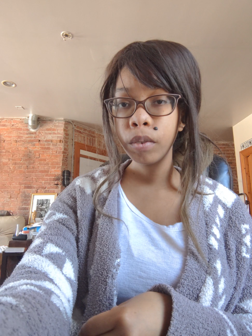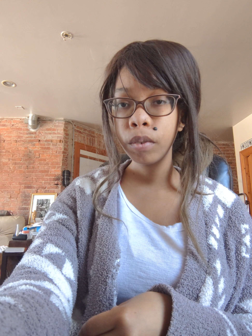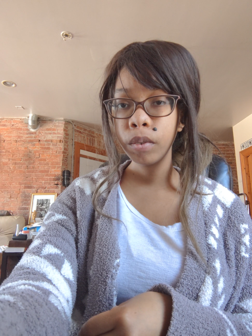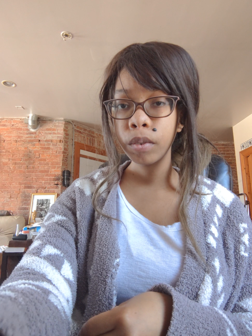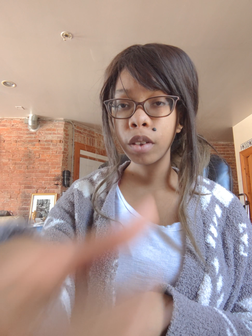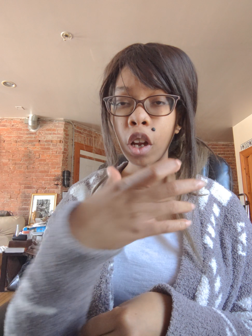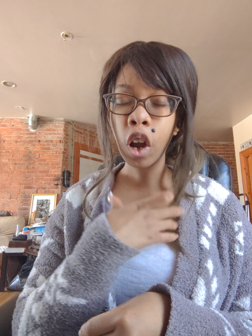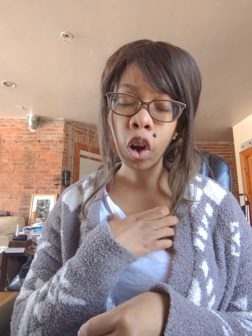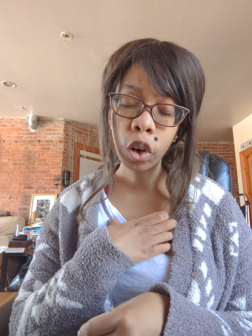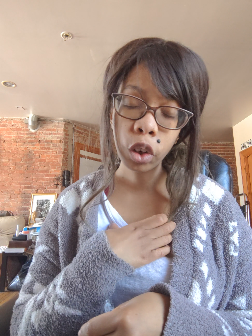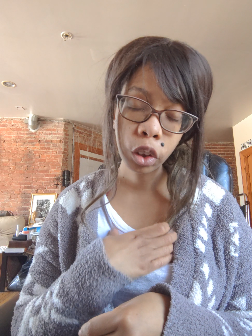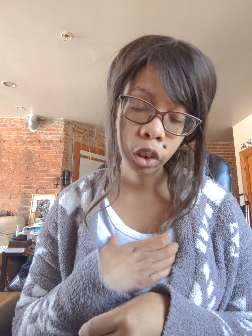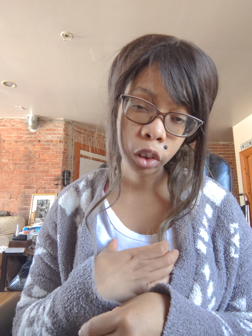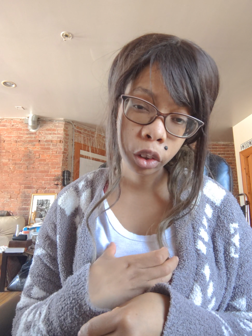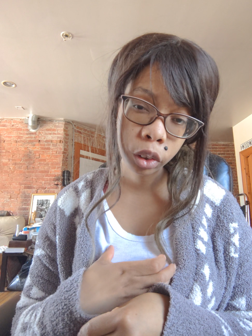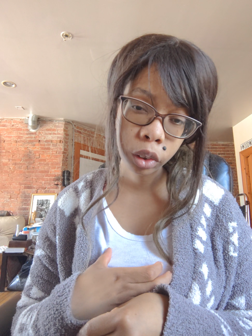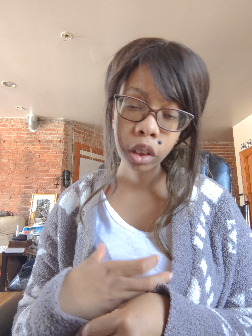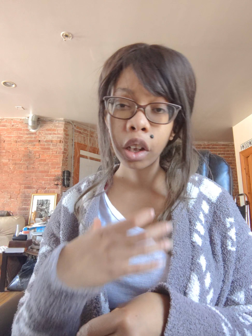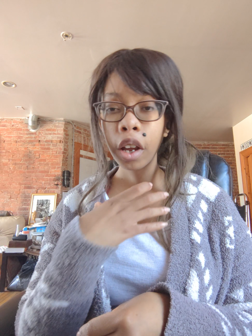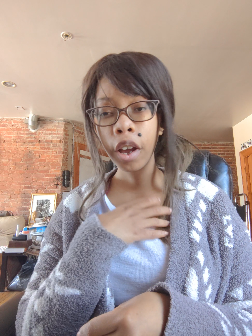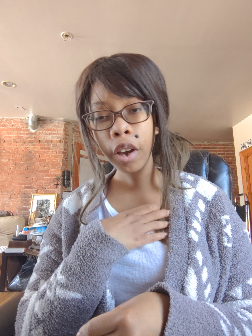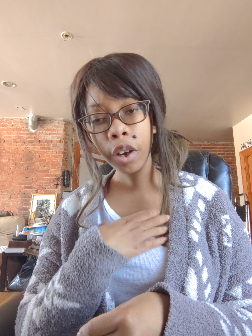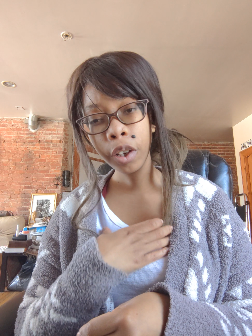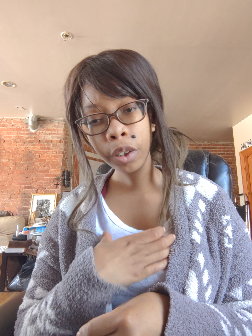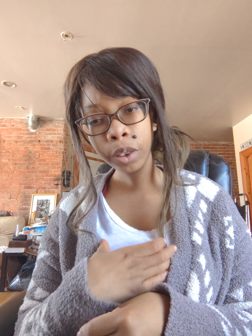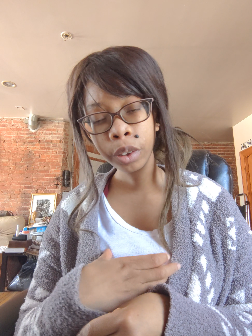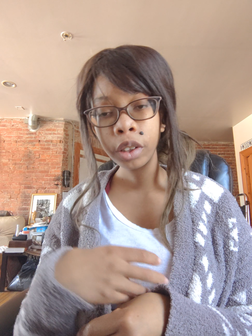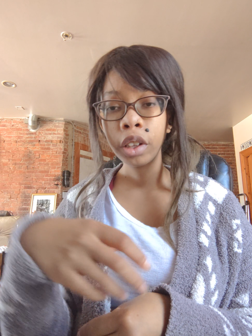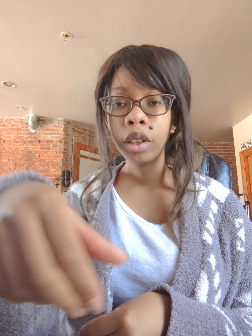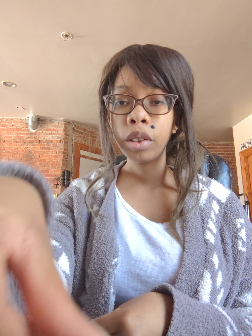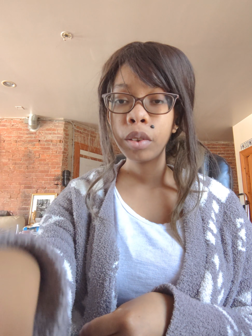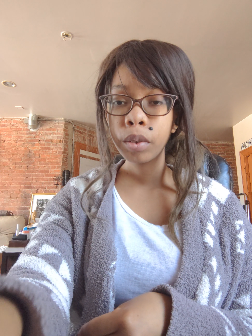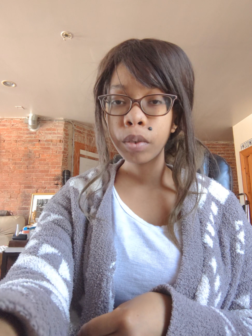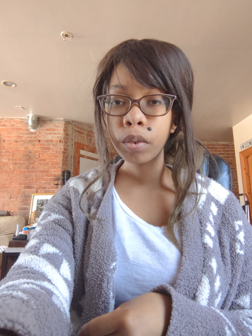hungry